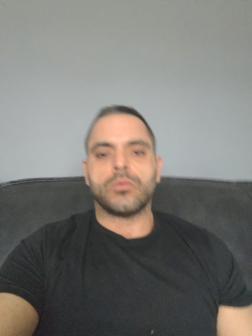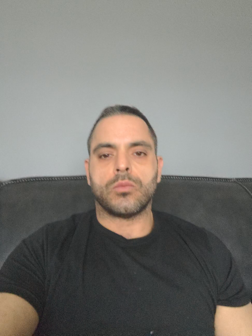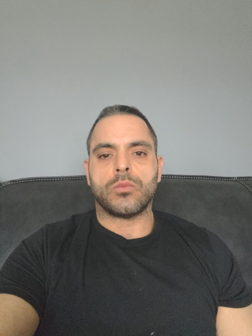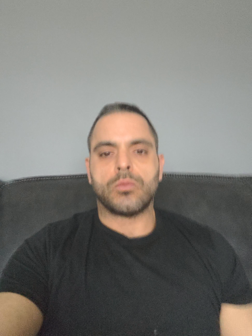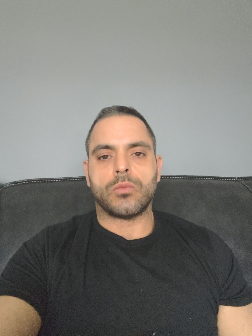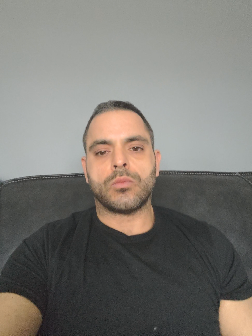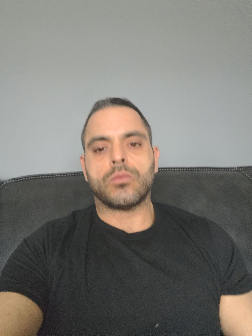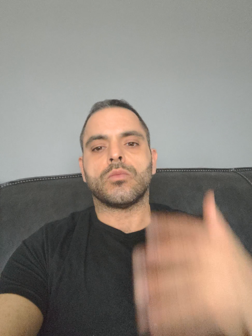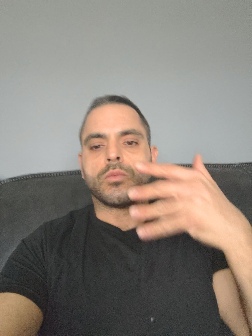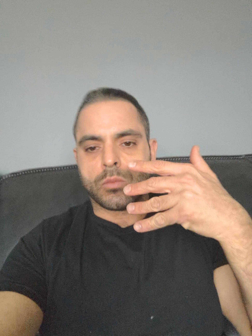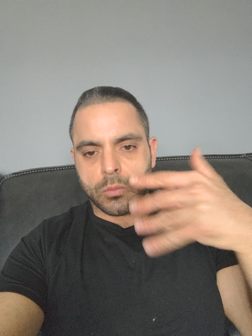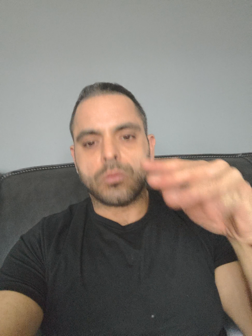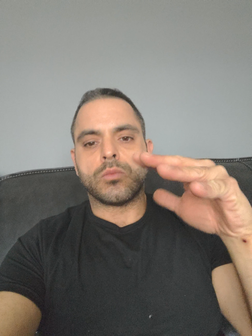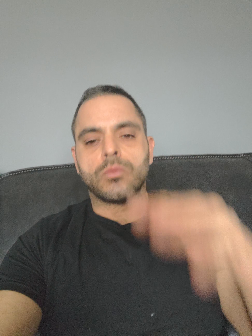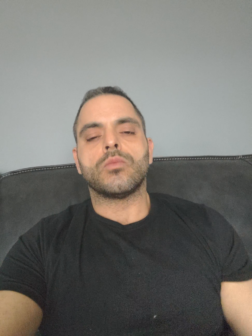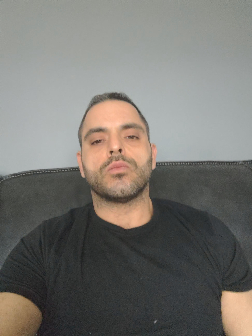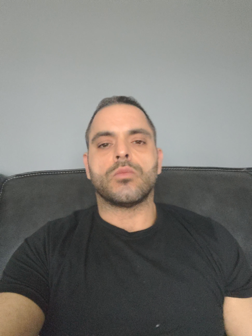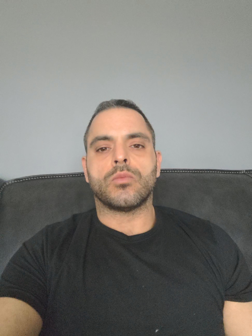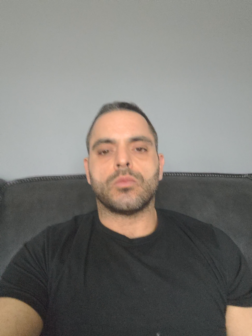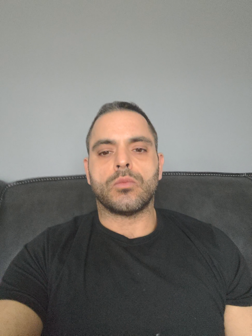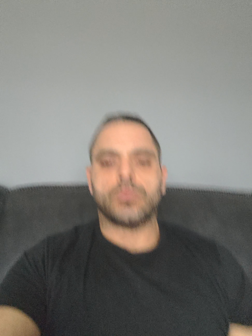after